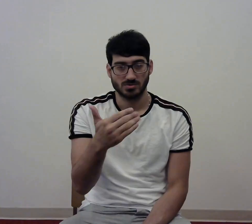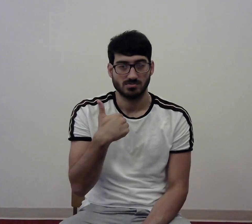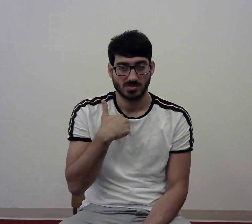mən